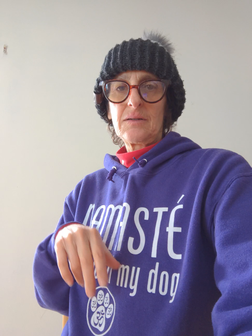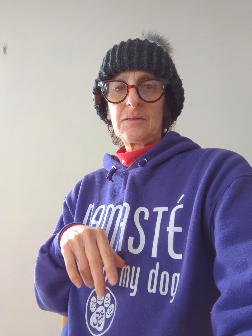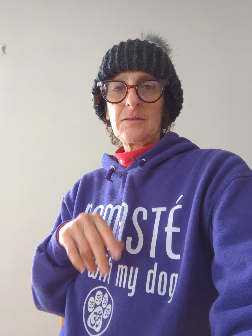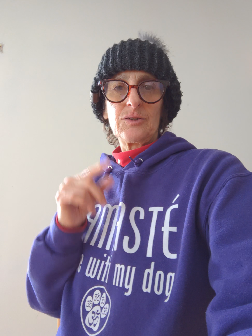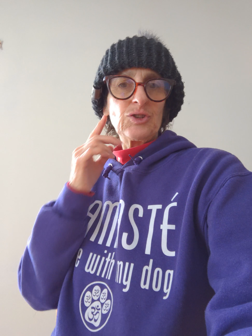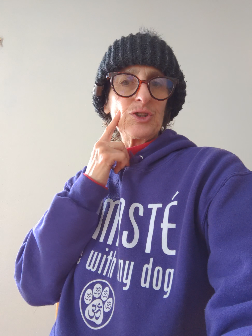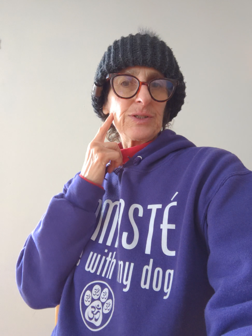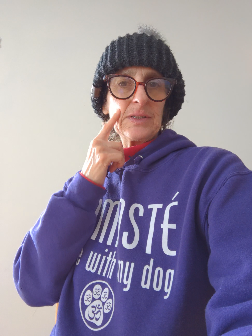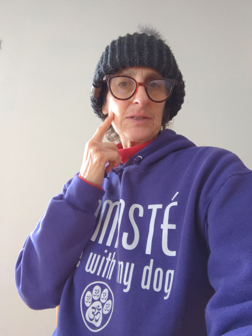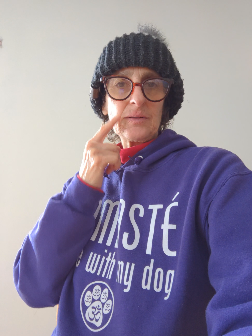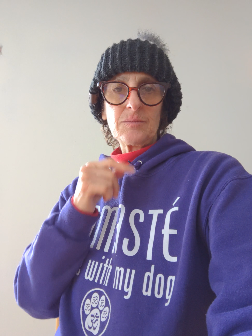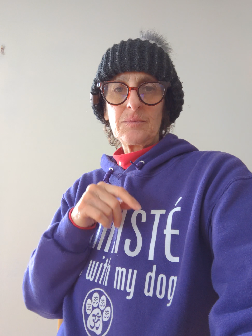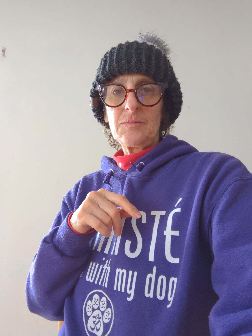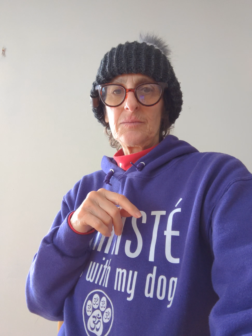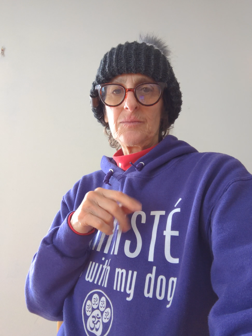cheek